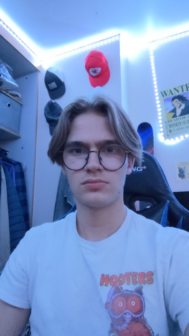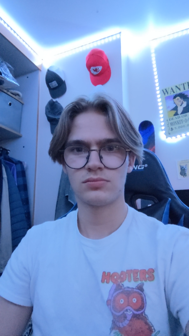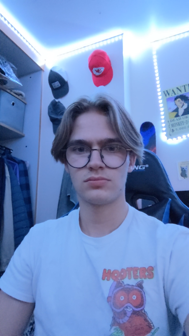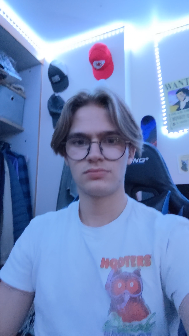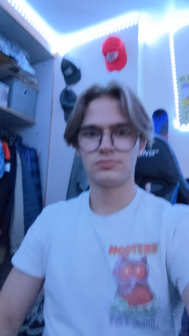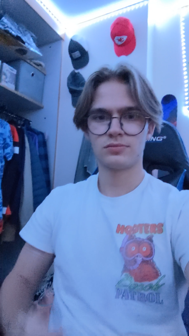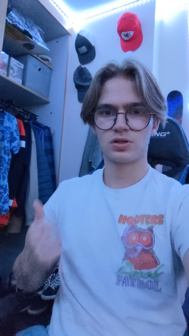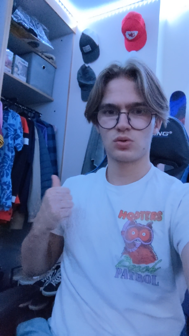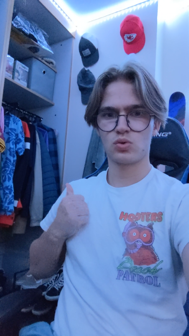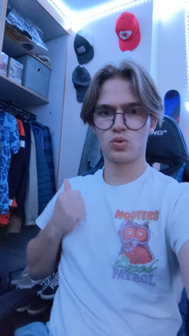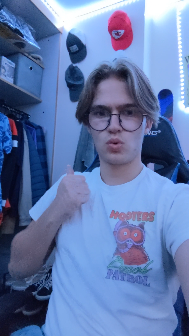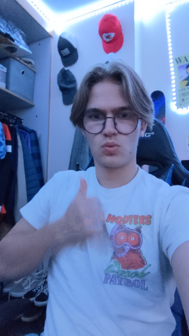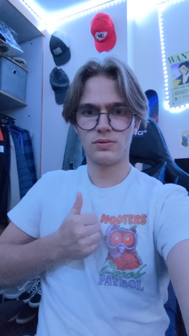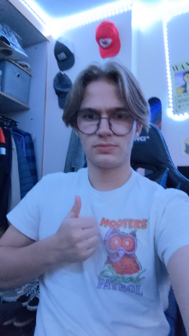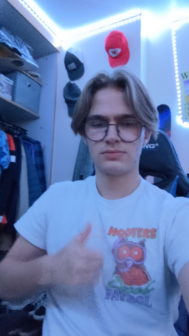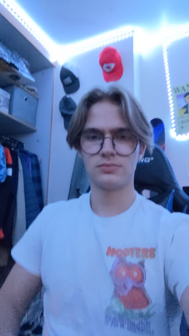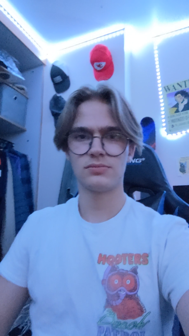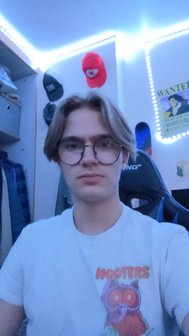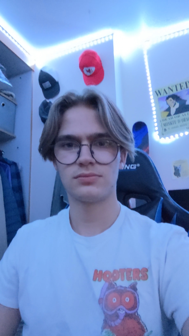coats